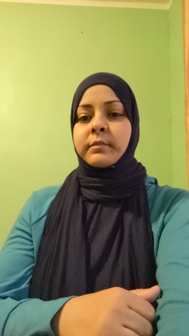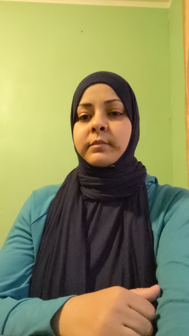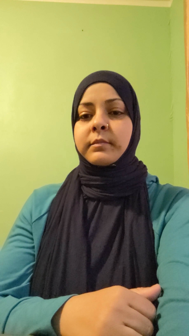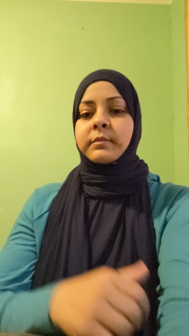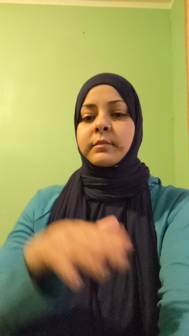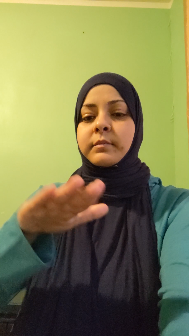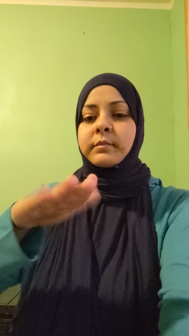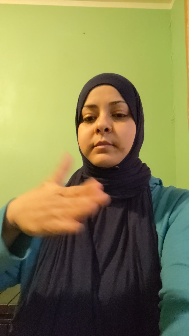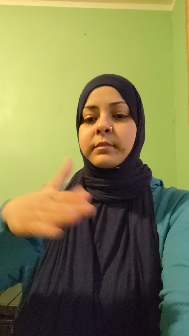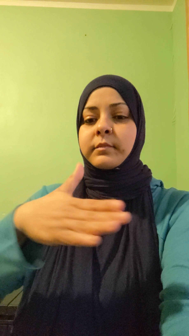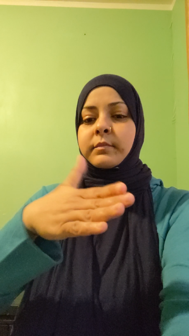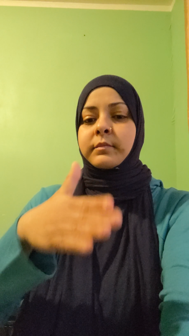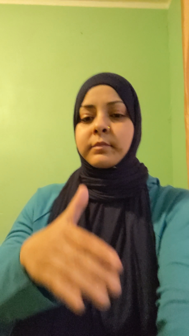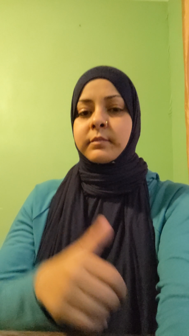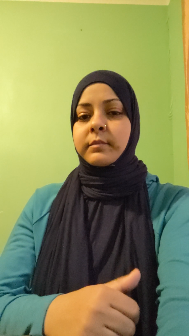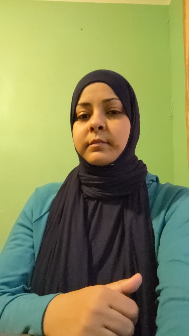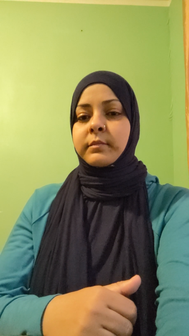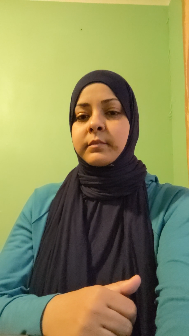cook